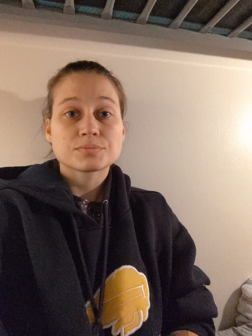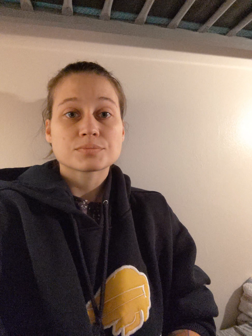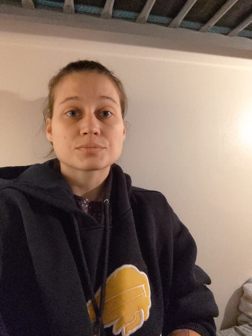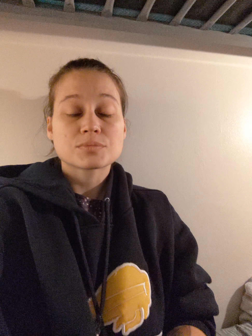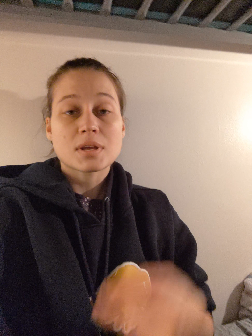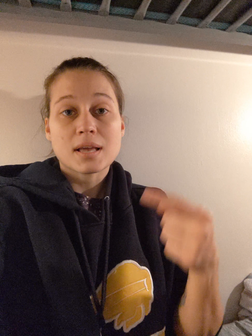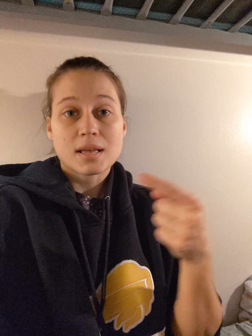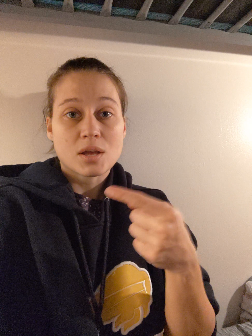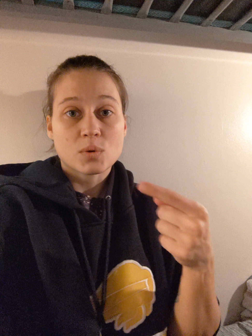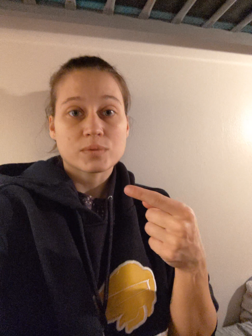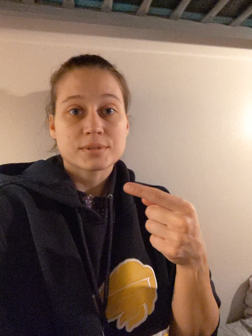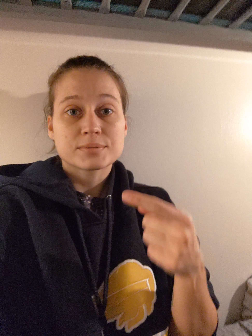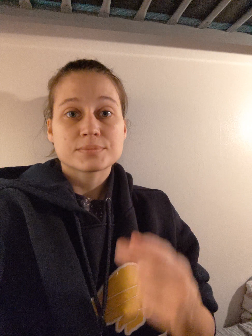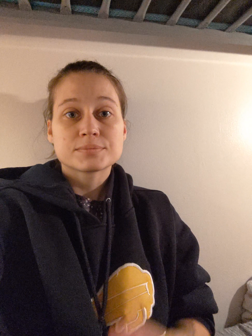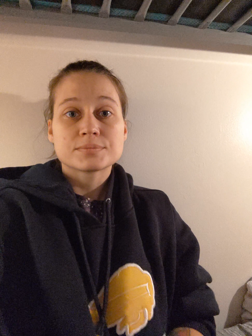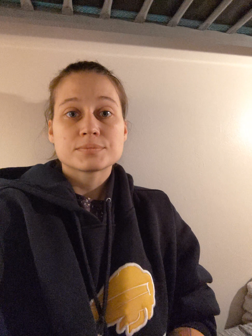owie